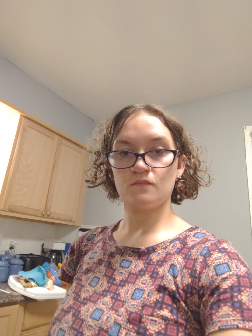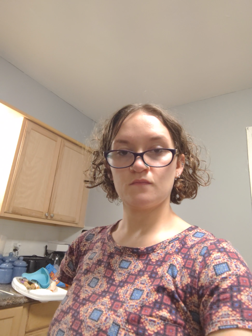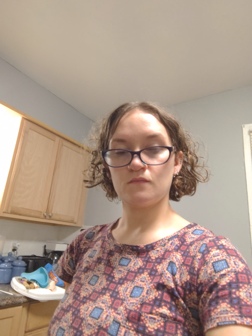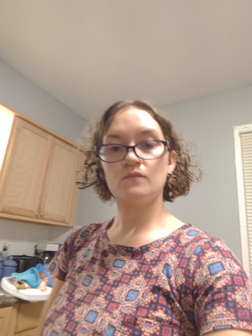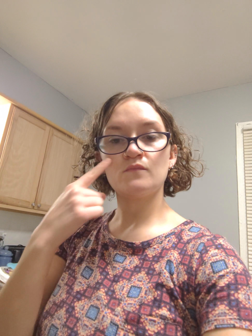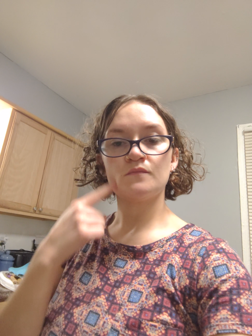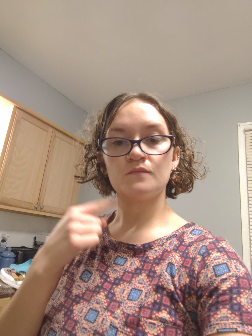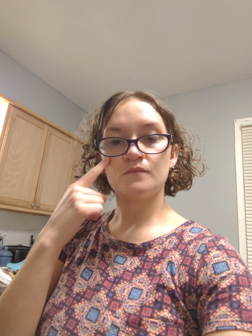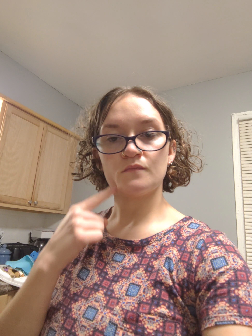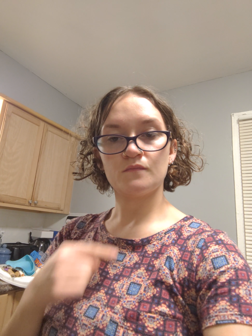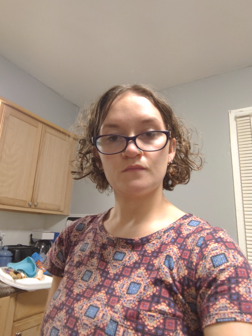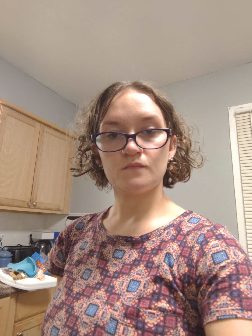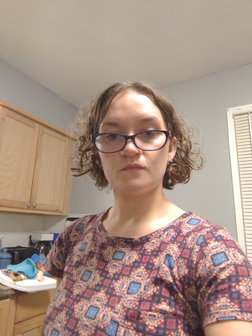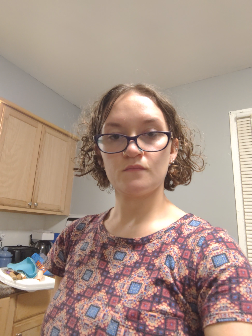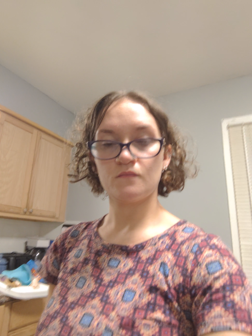cry